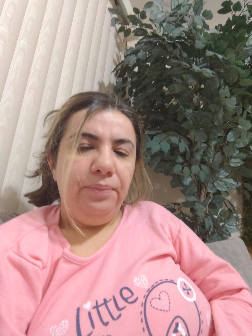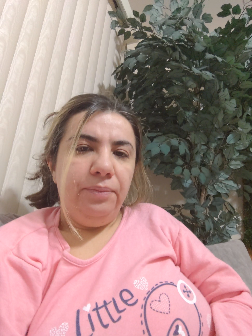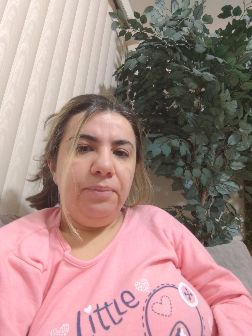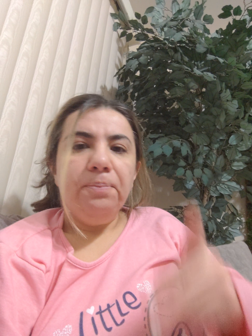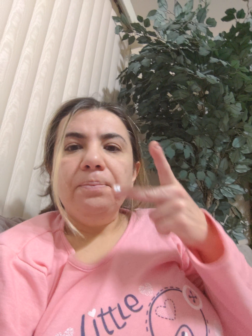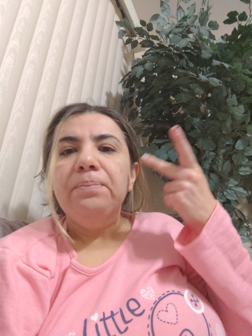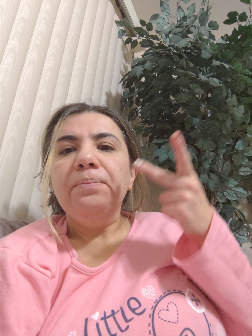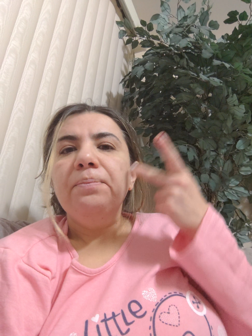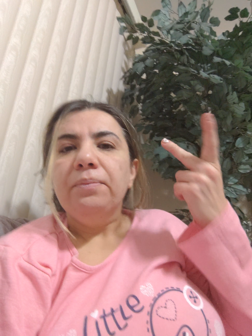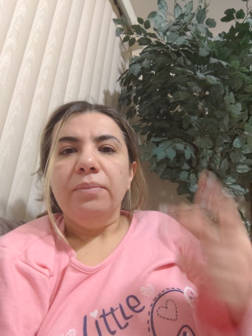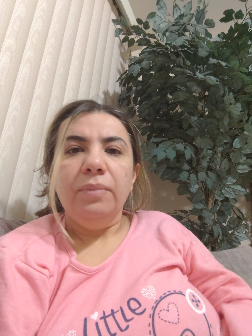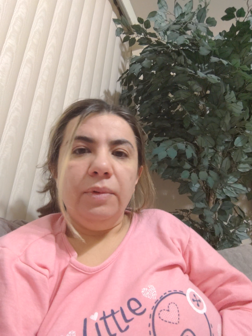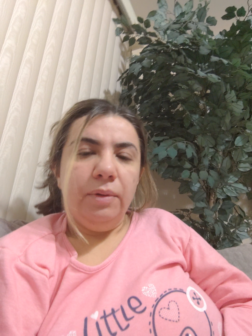kitty